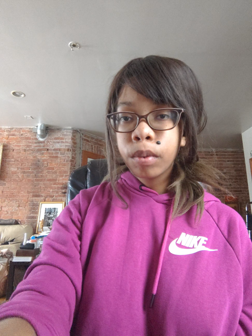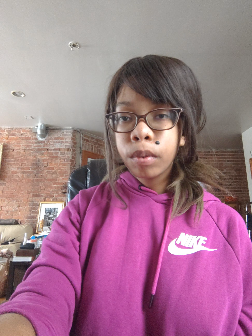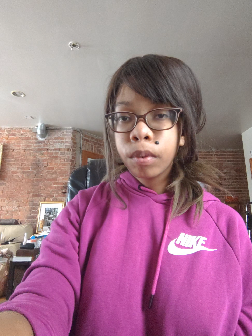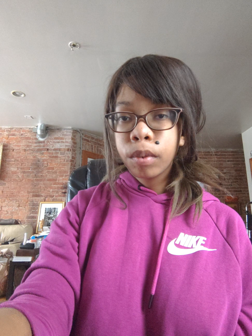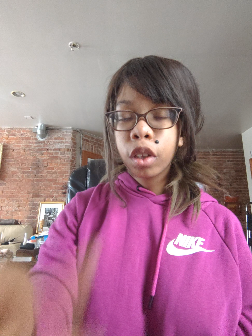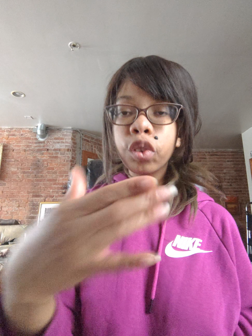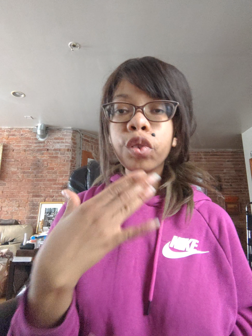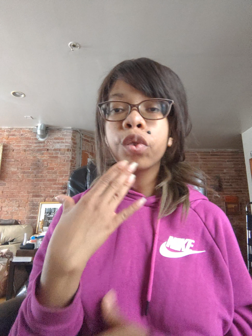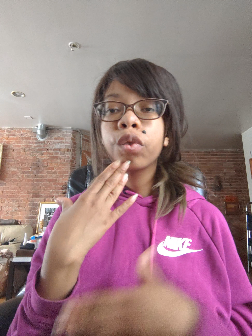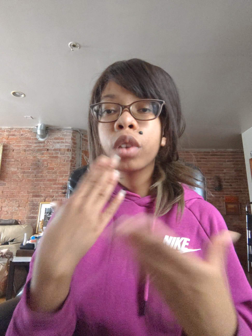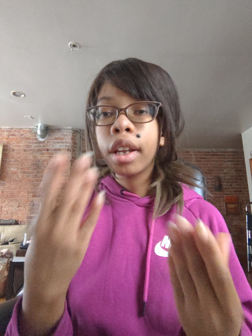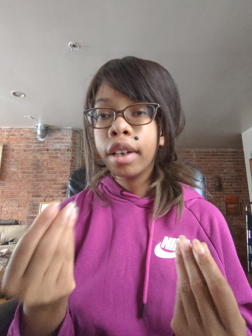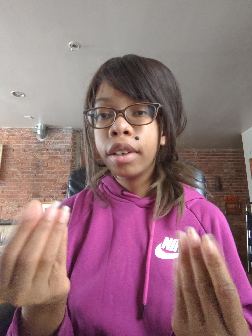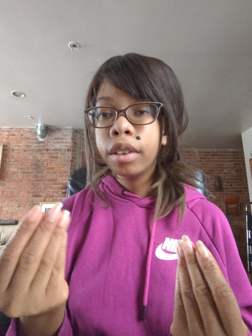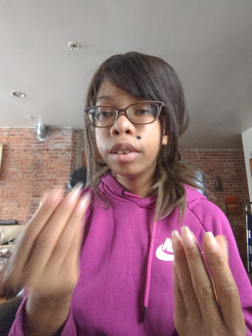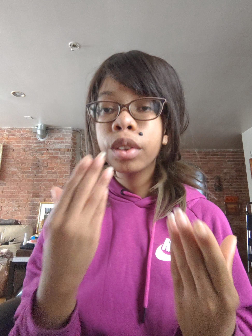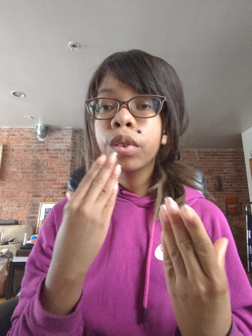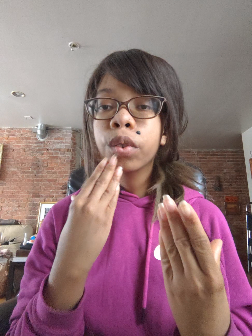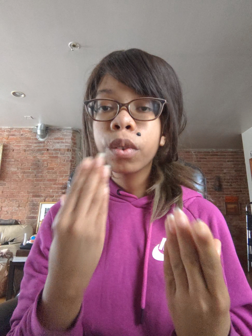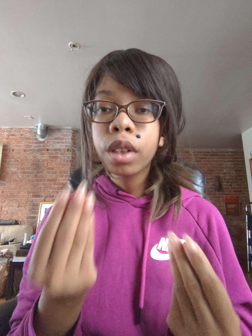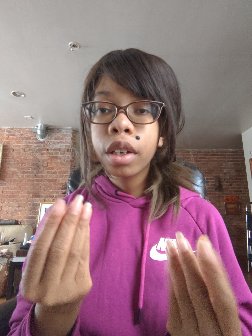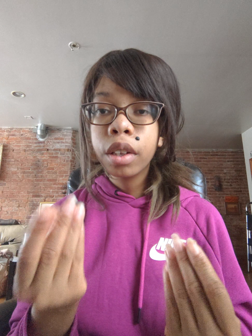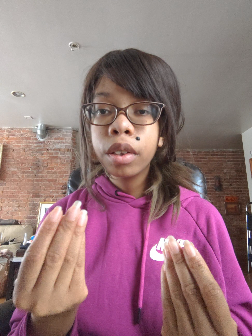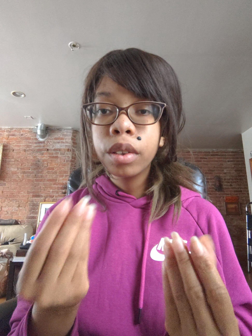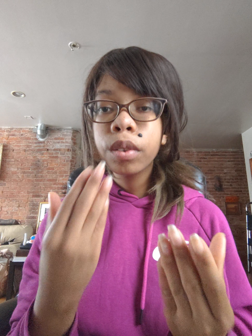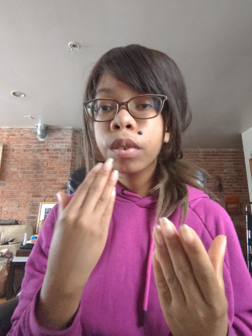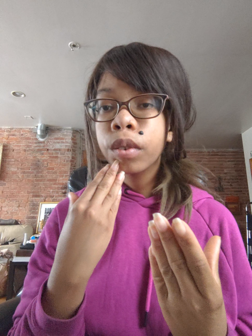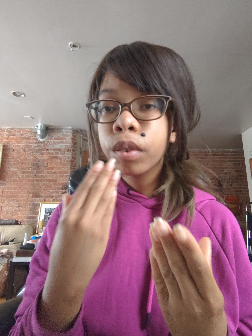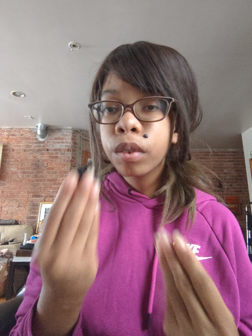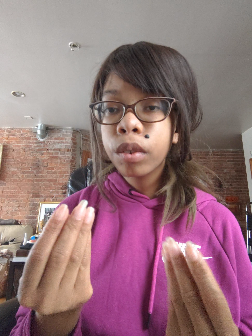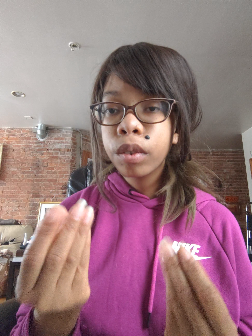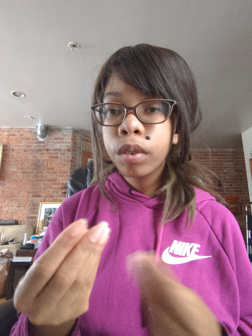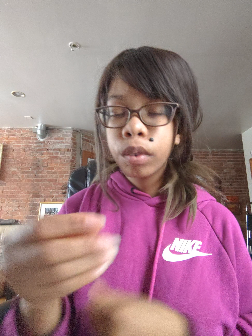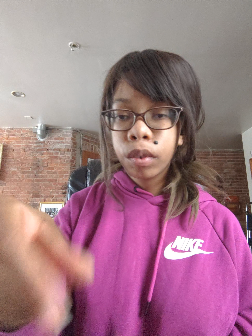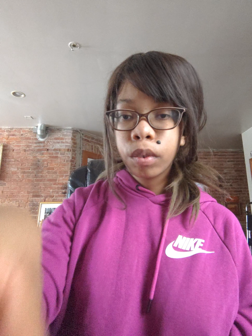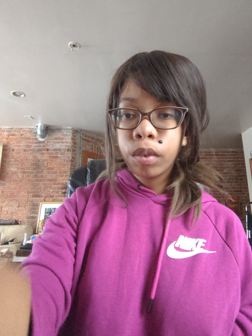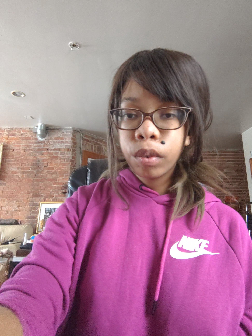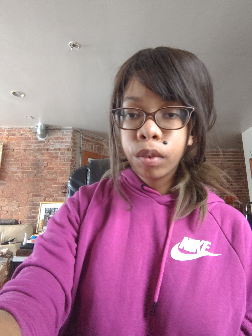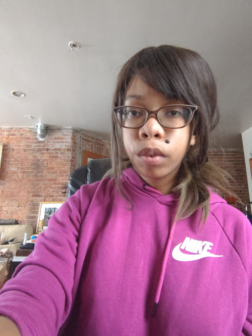wet